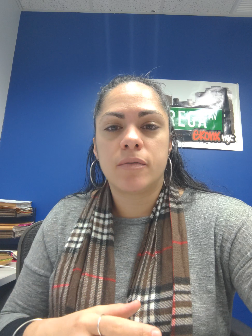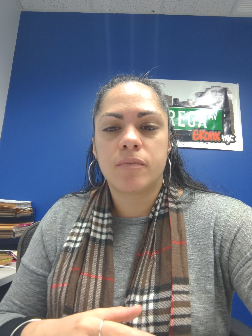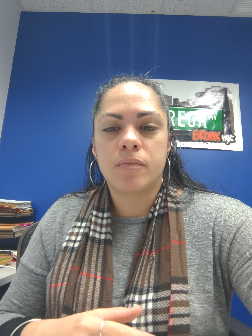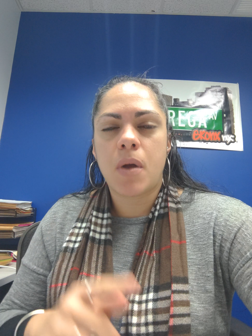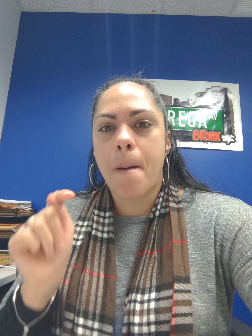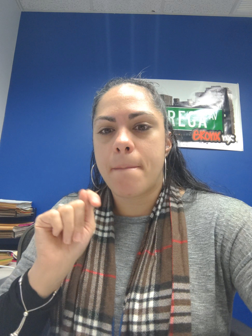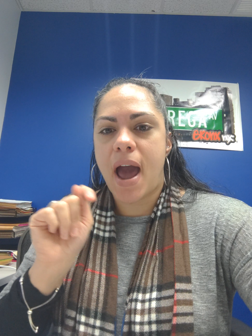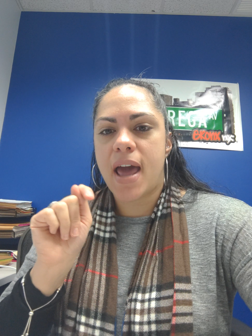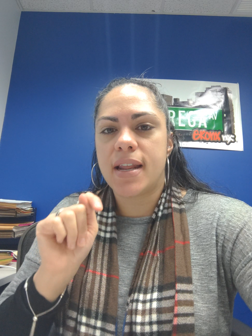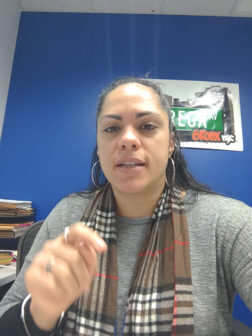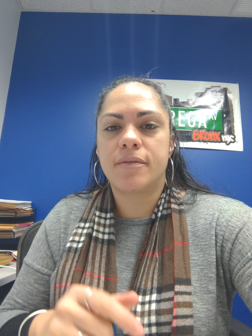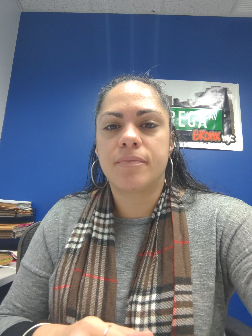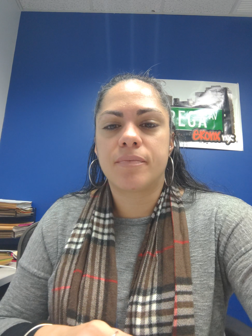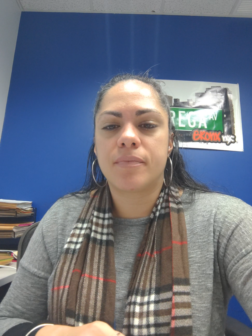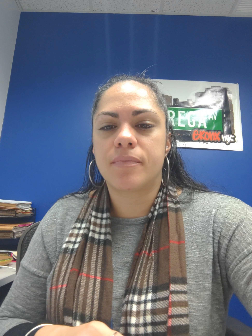potty